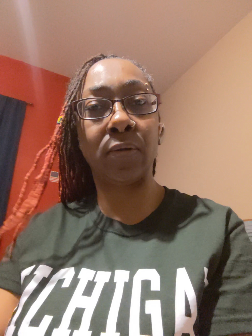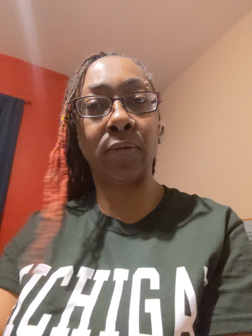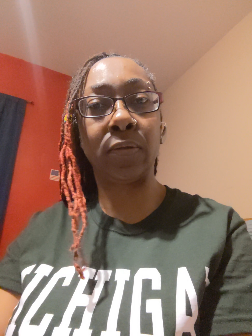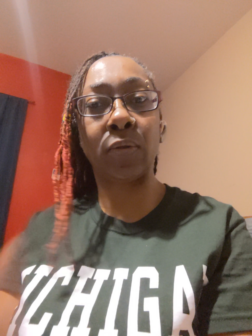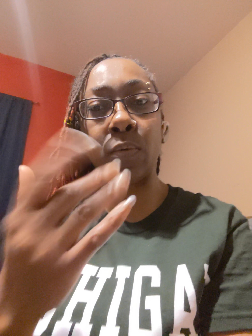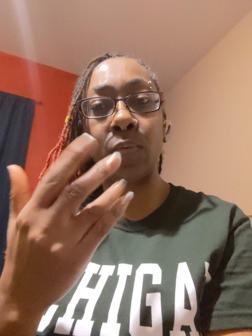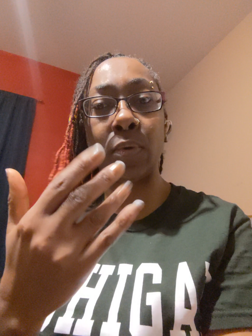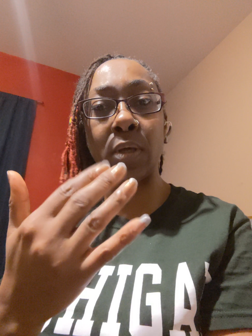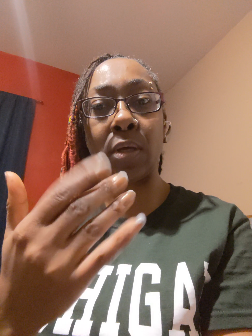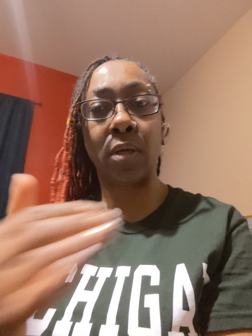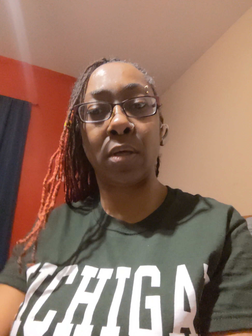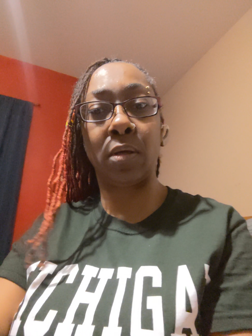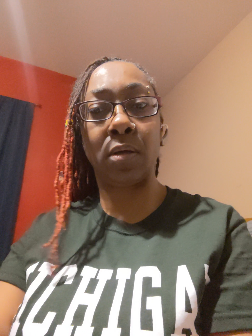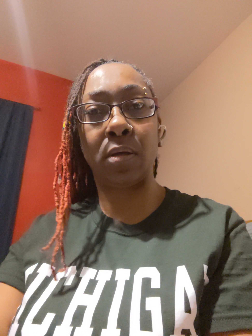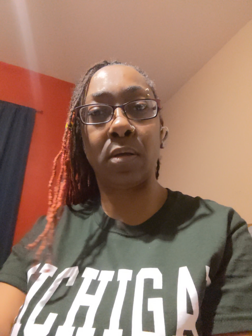wait